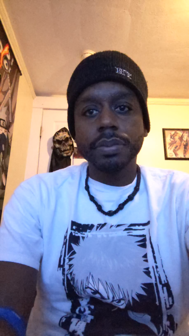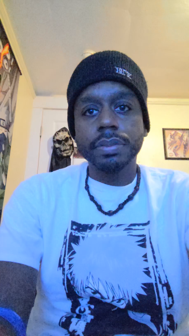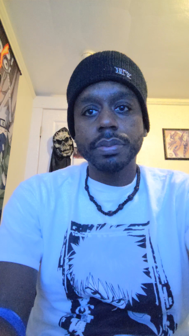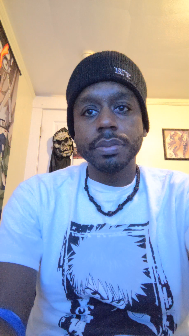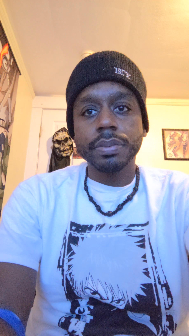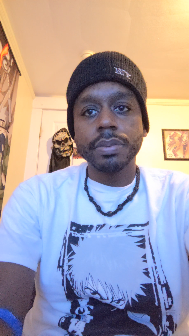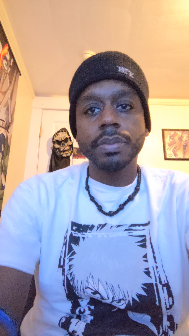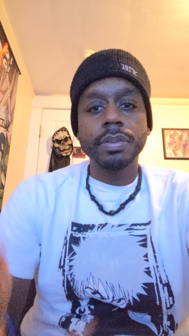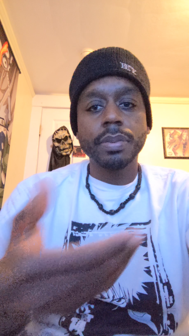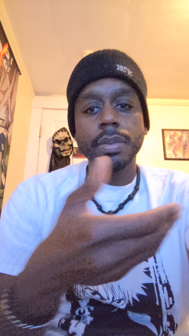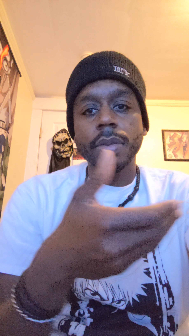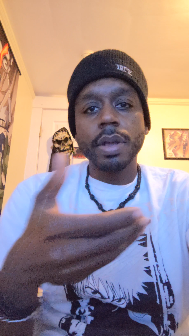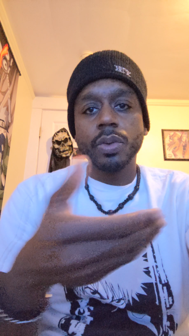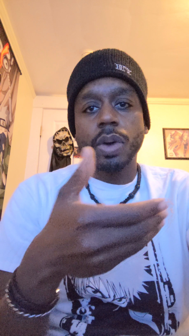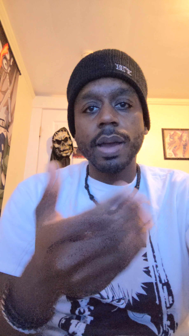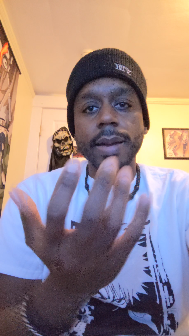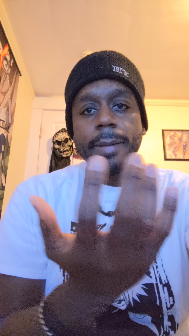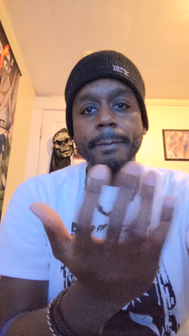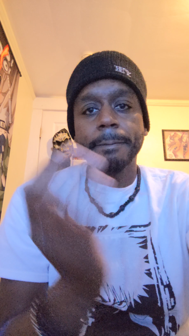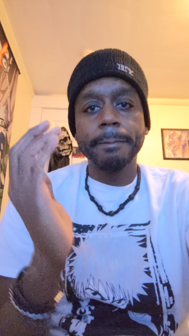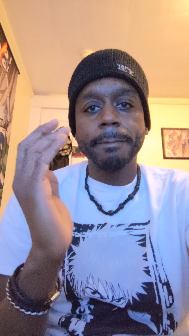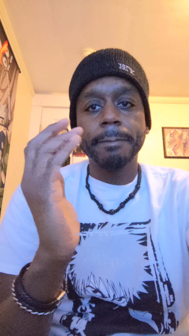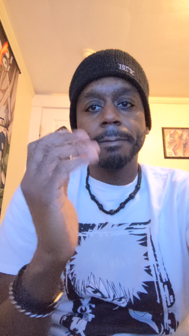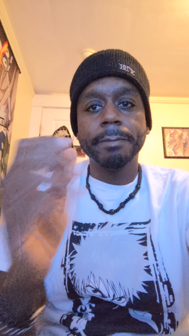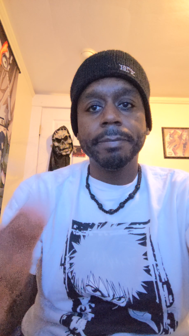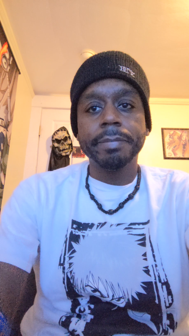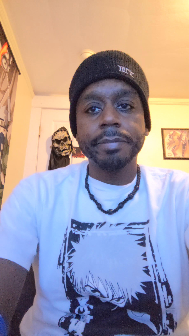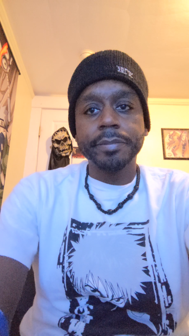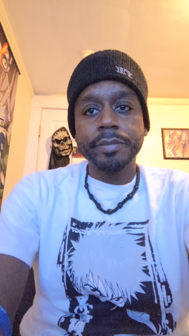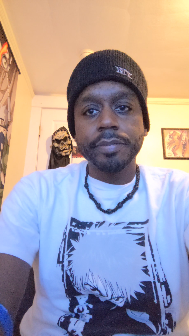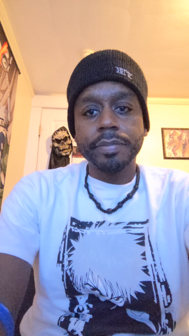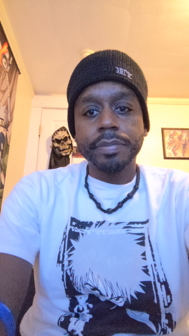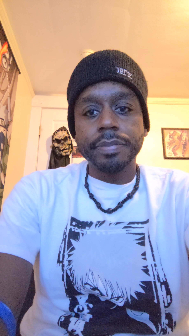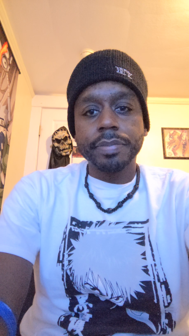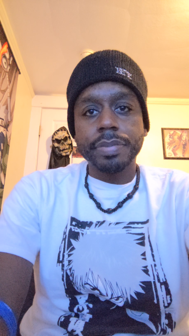crib